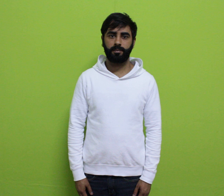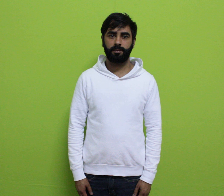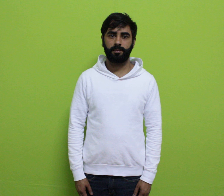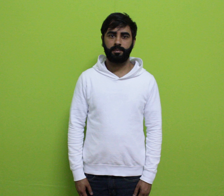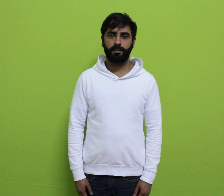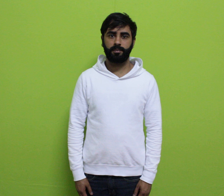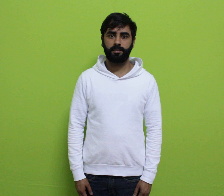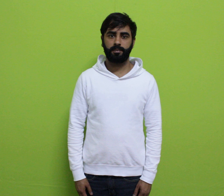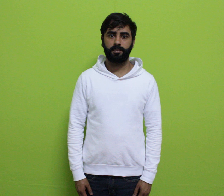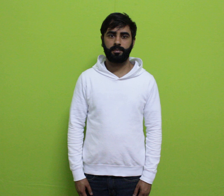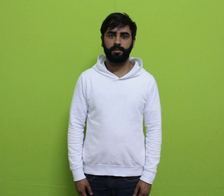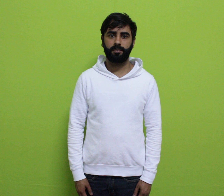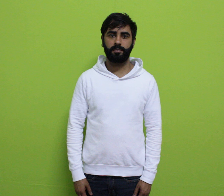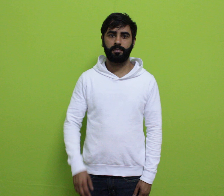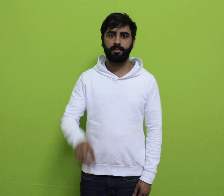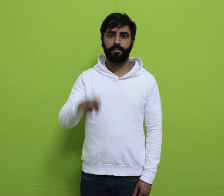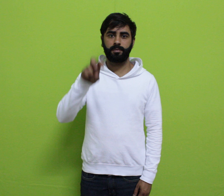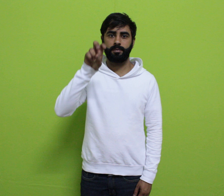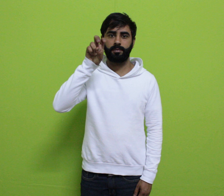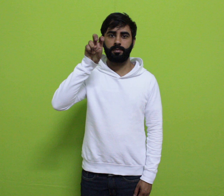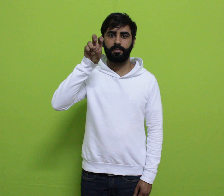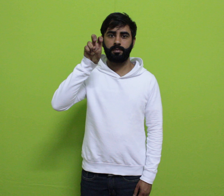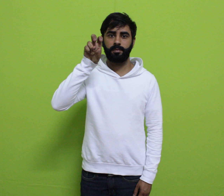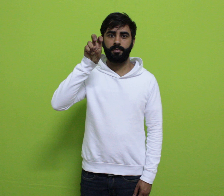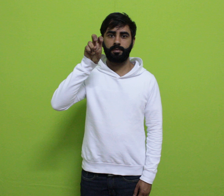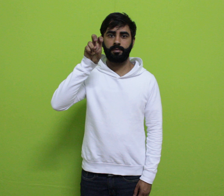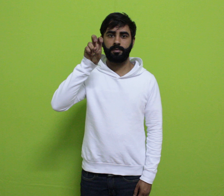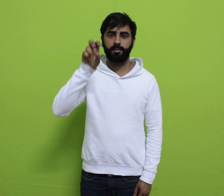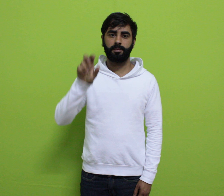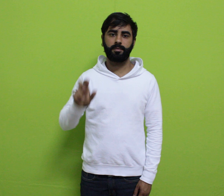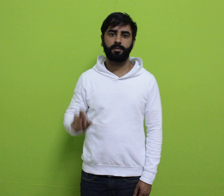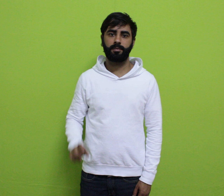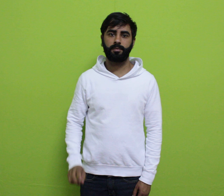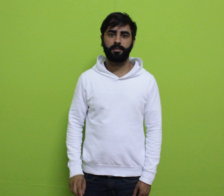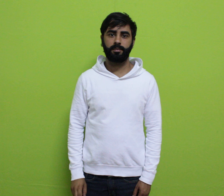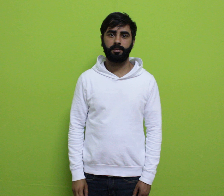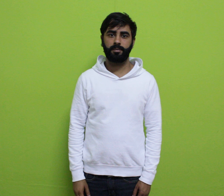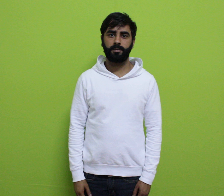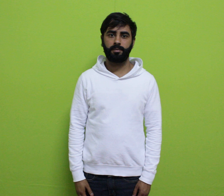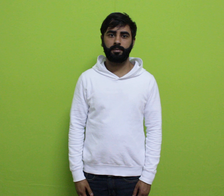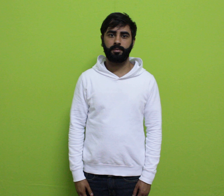cinco